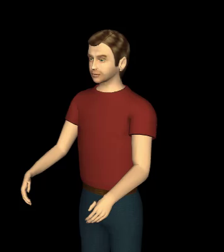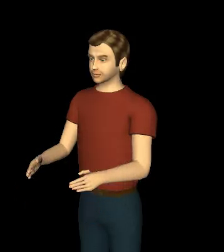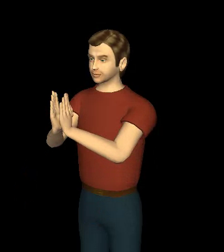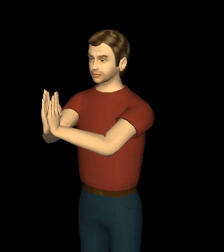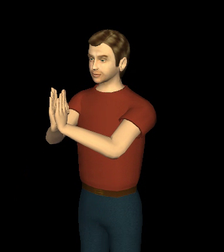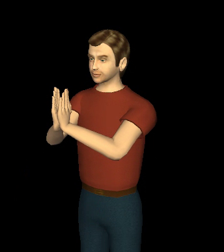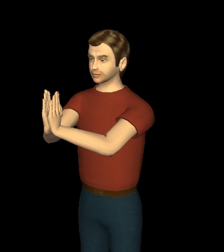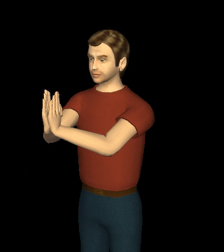يتوسل